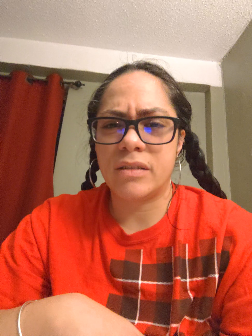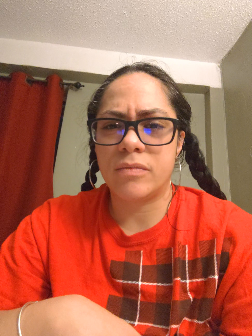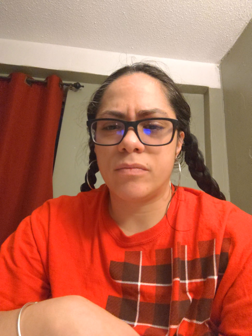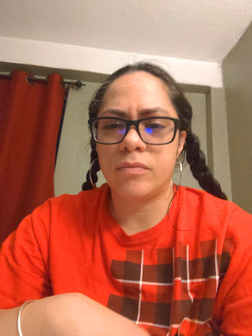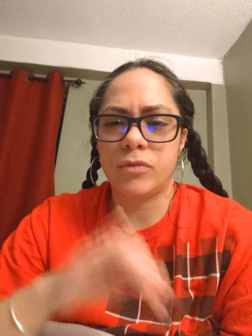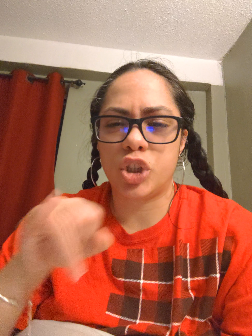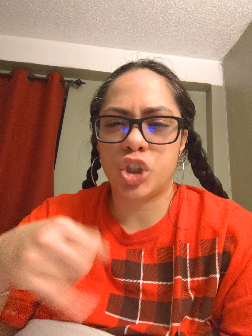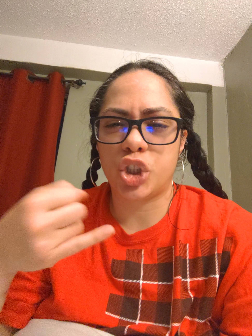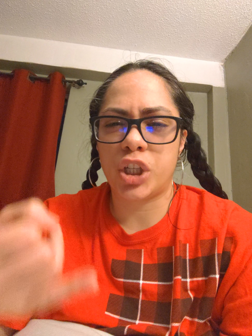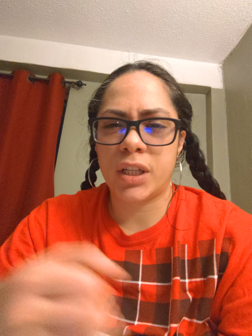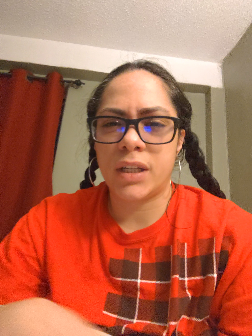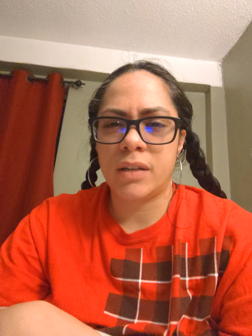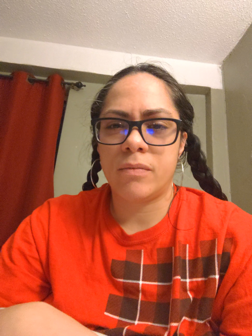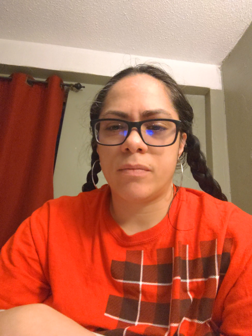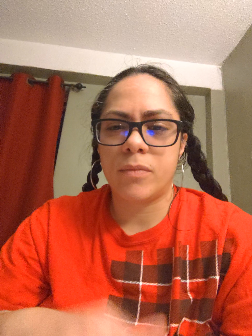jeans